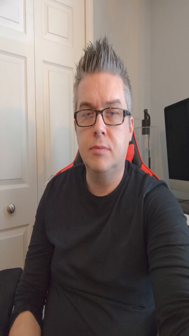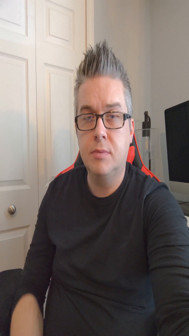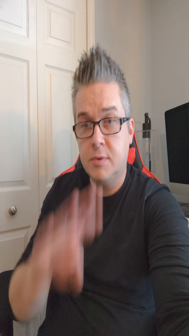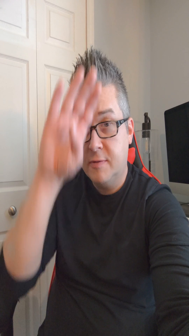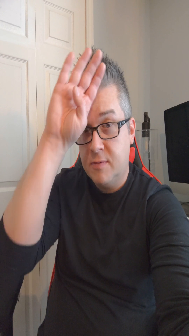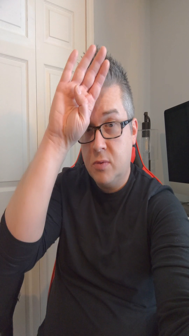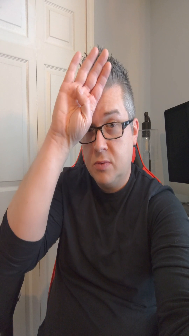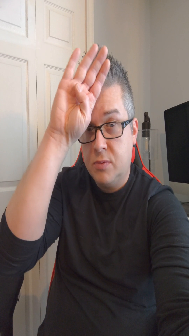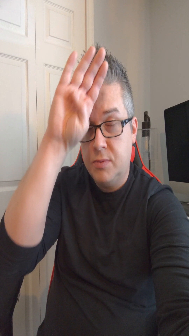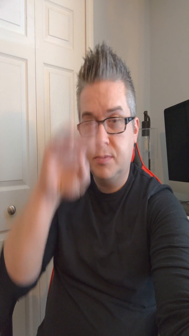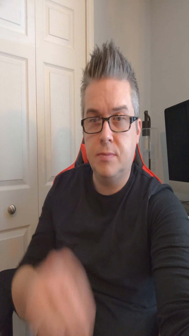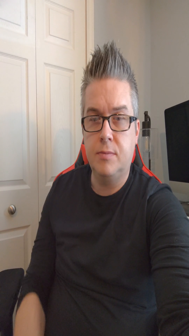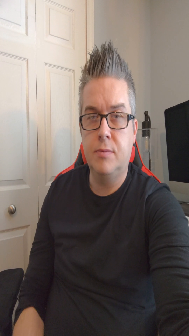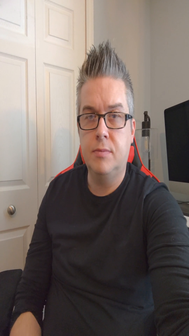fireman